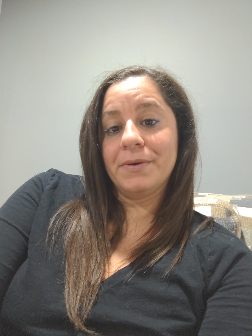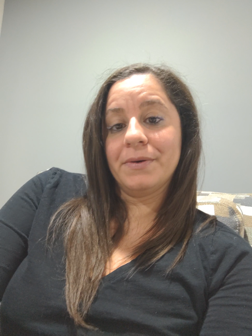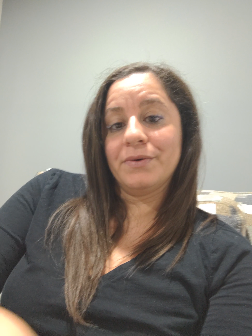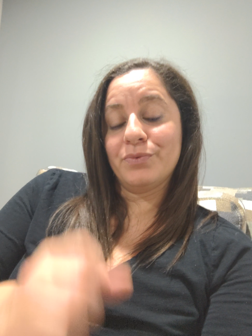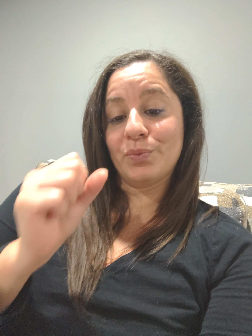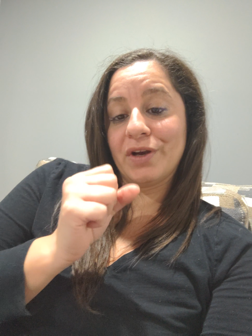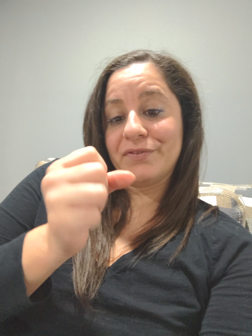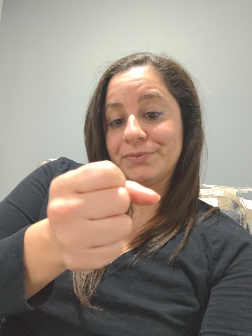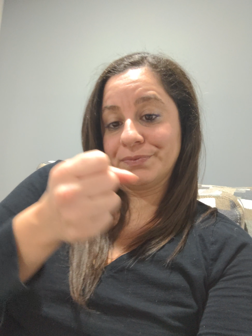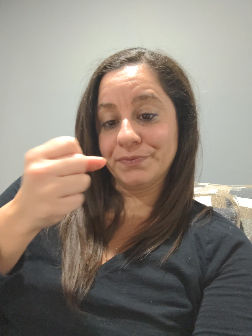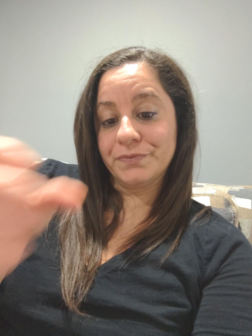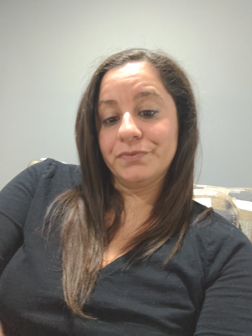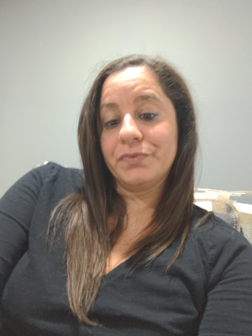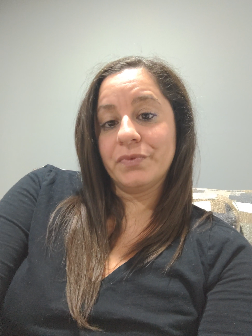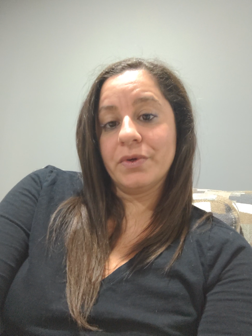refrigerator